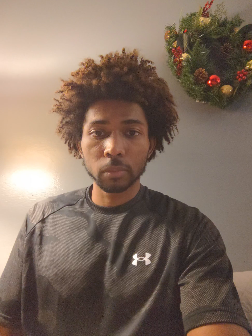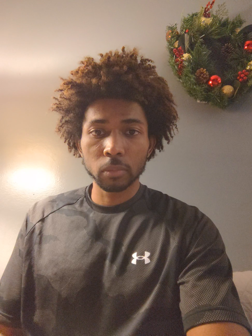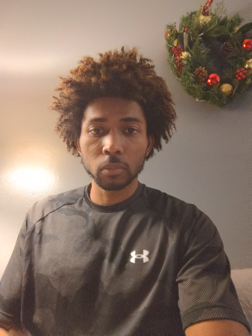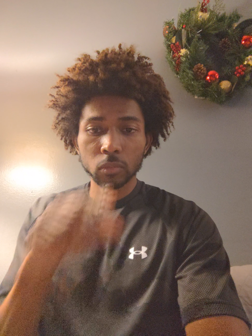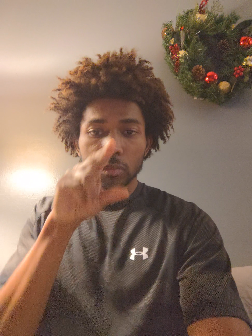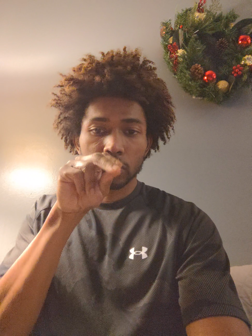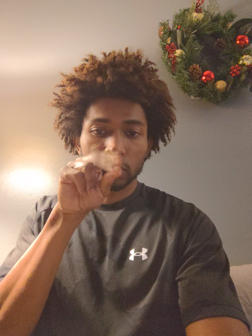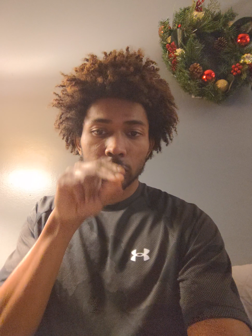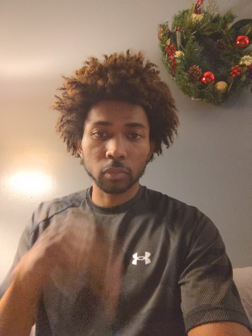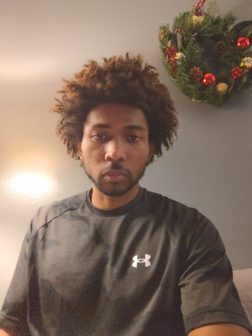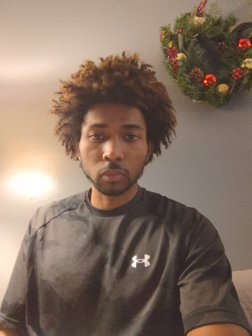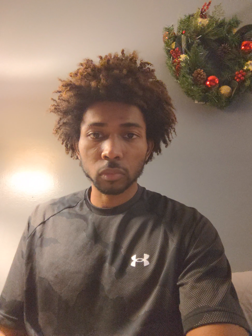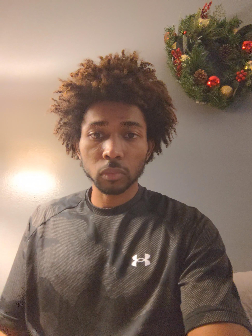duck